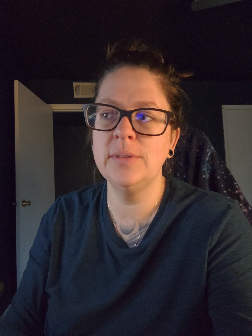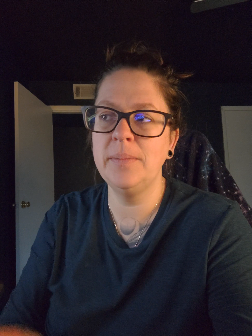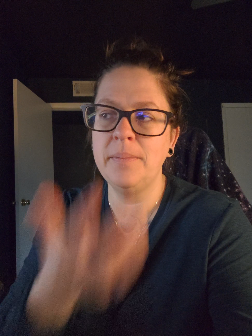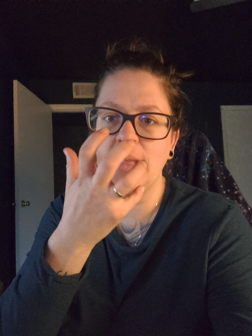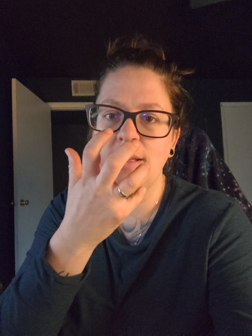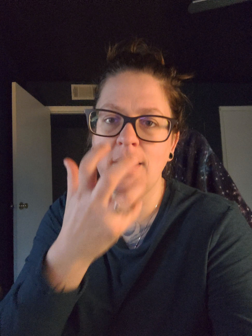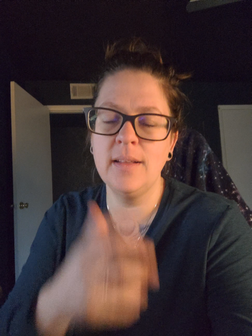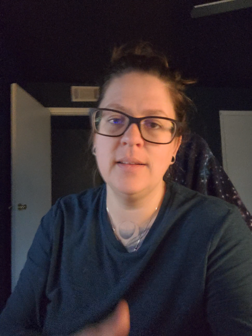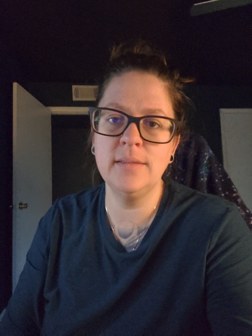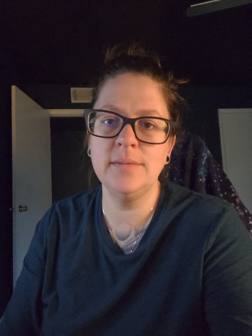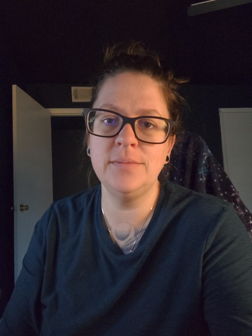mad